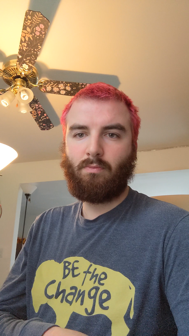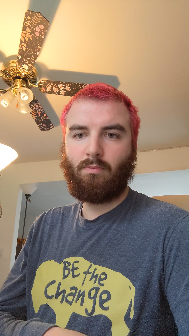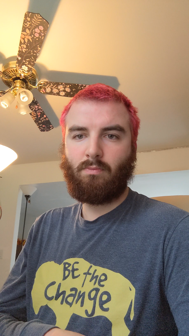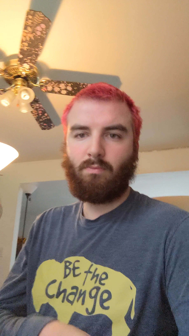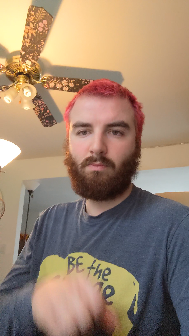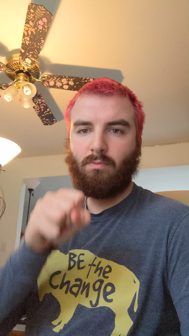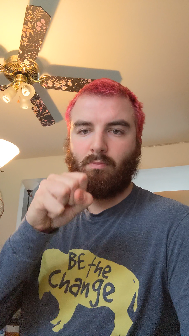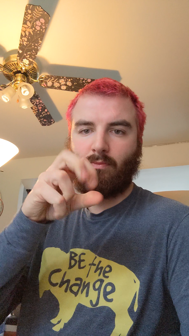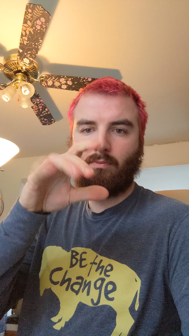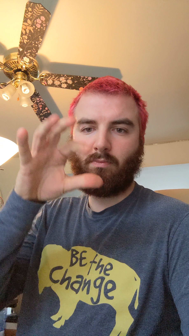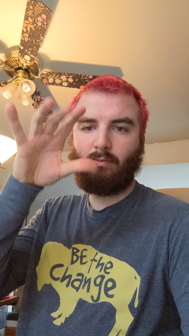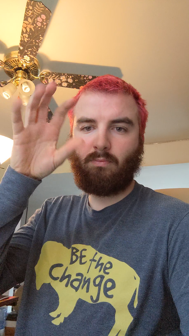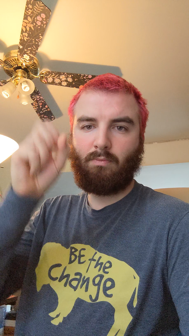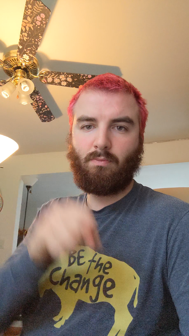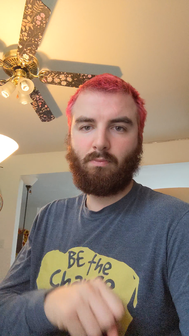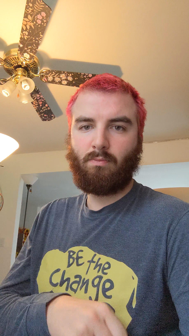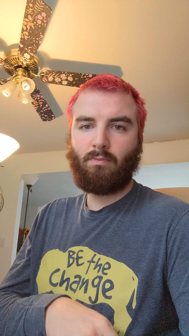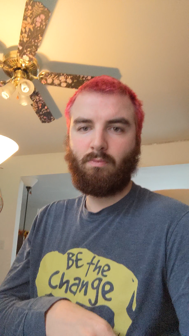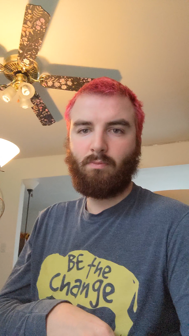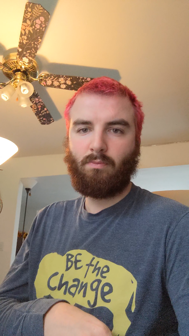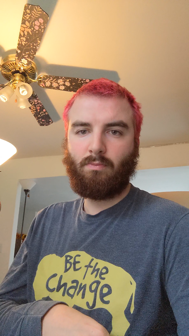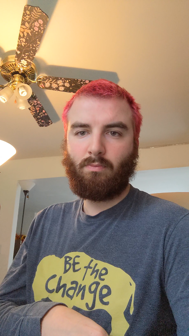bubbles